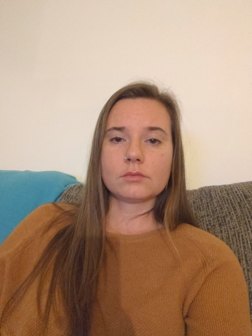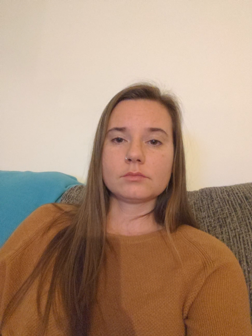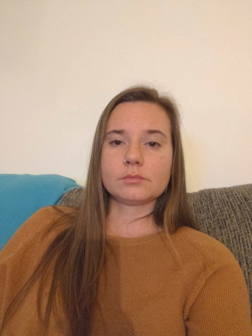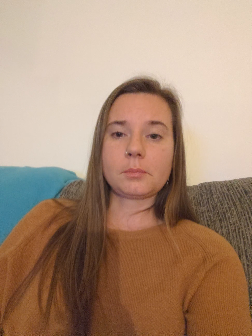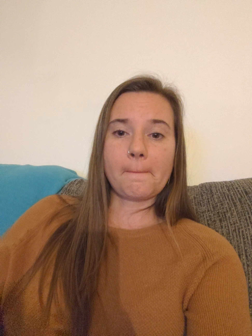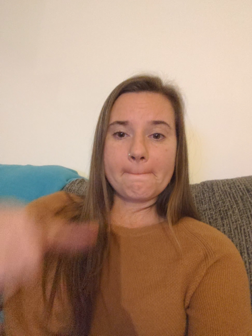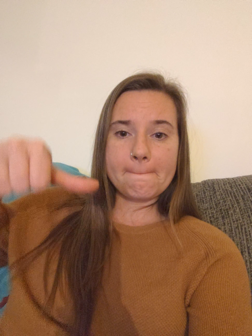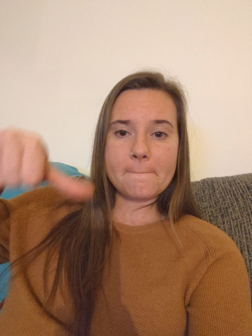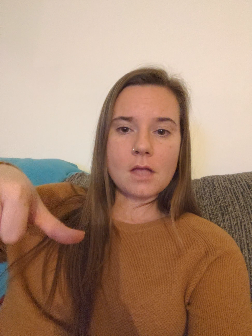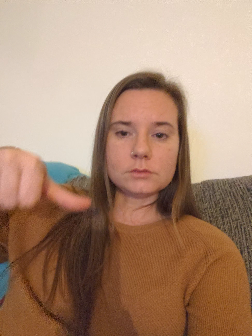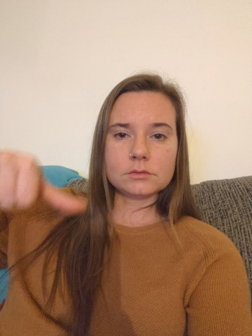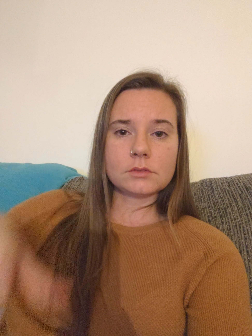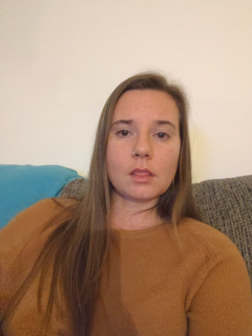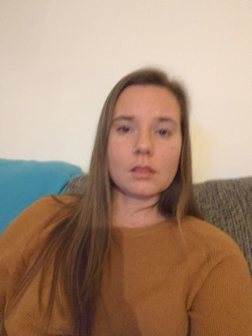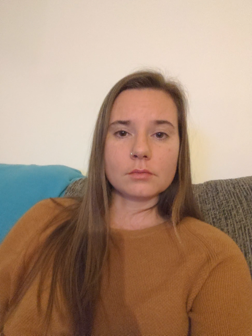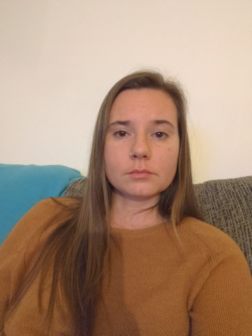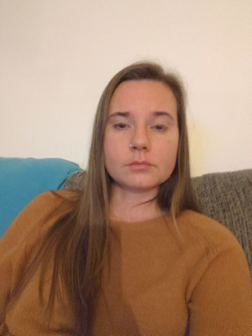puzzle